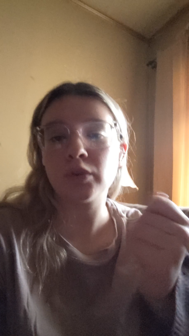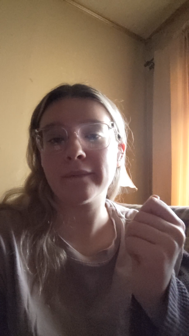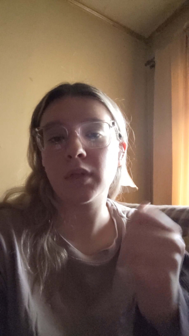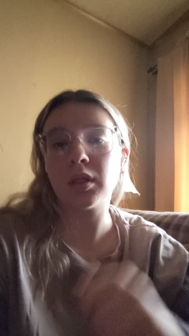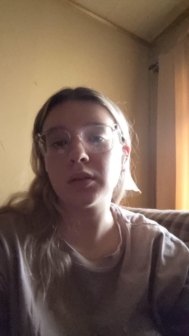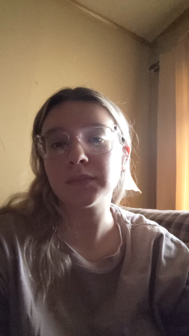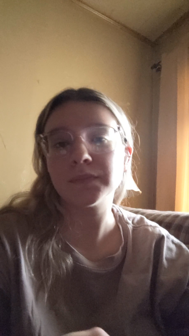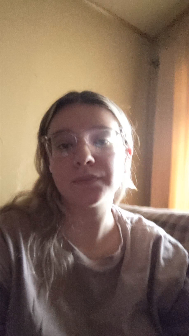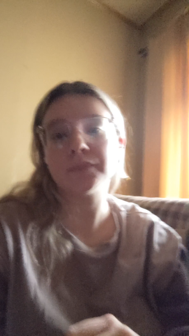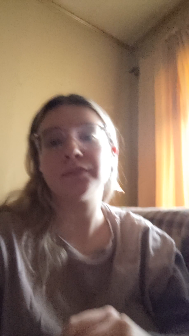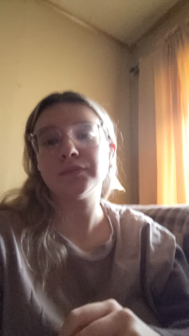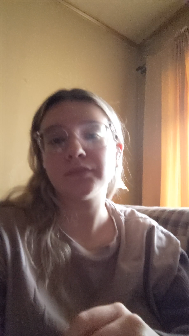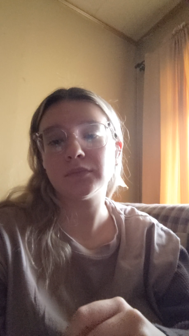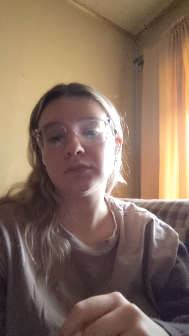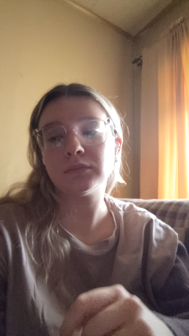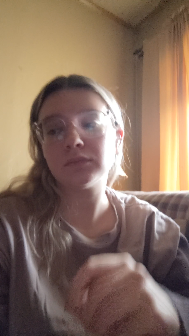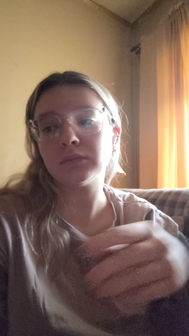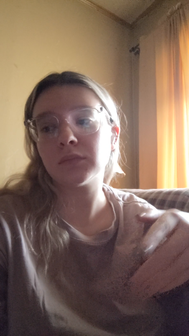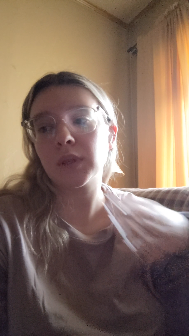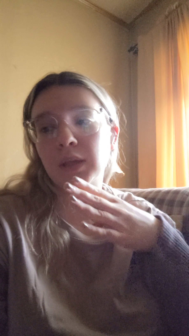kick